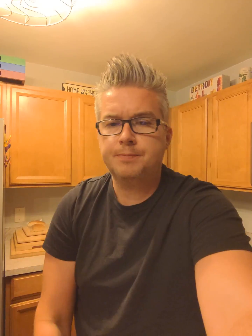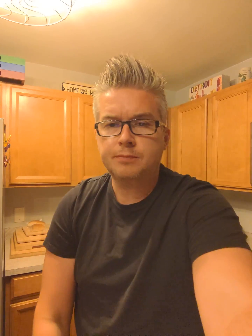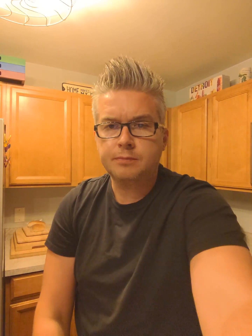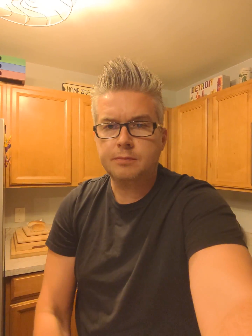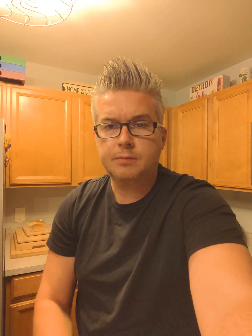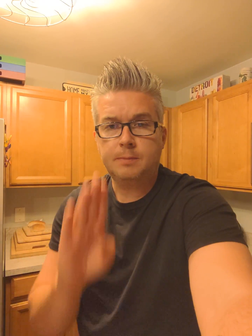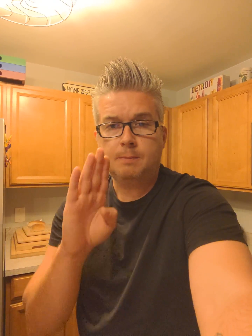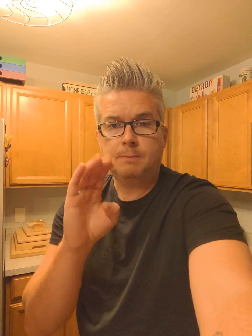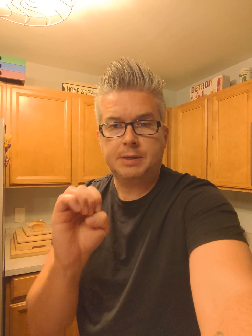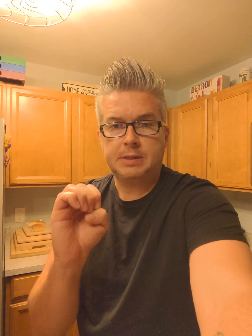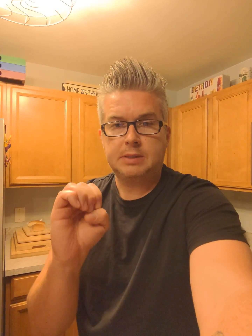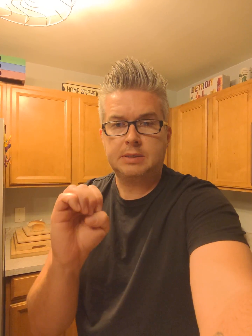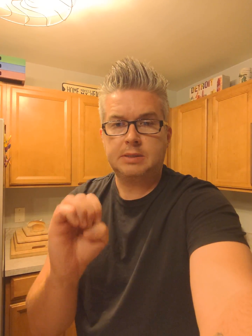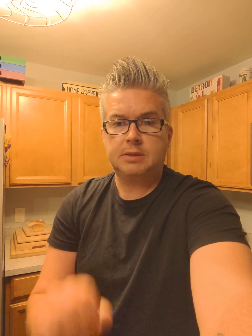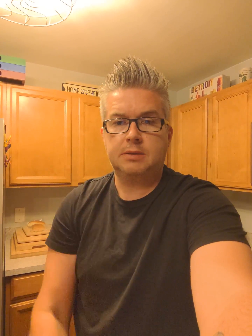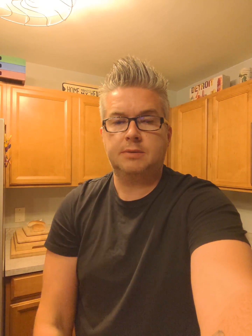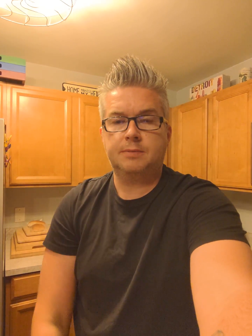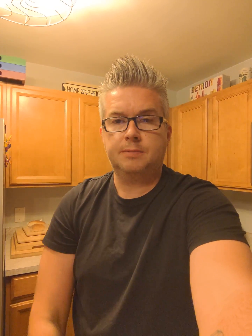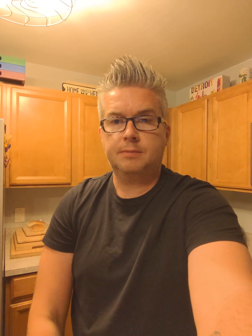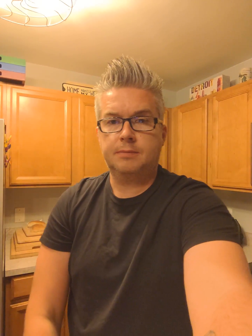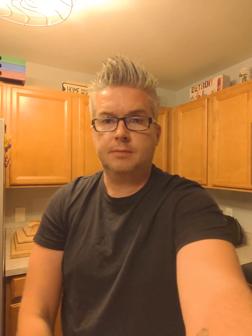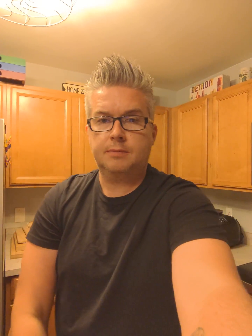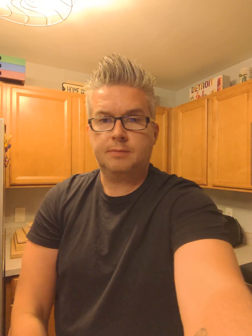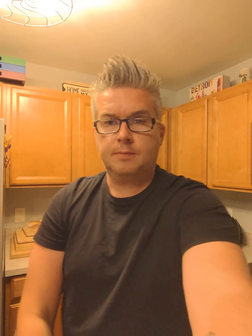be